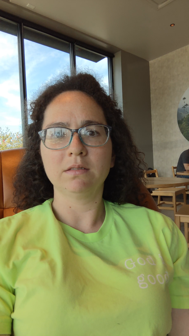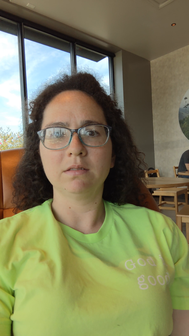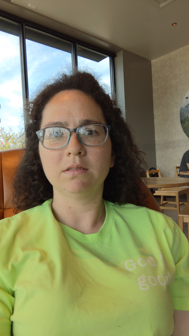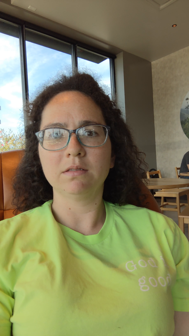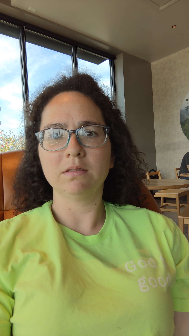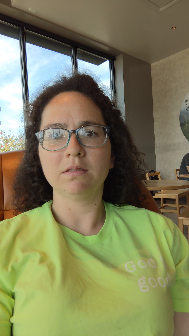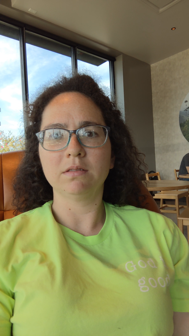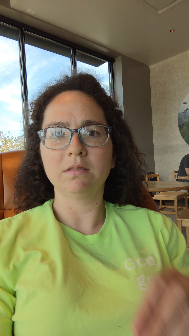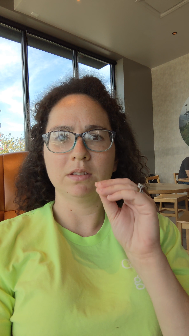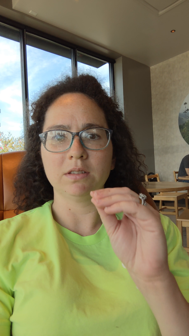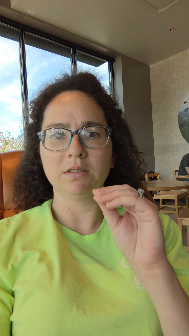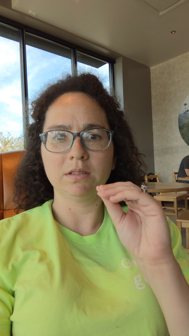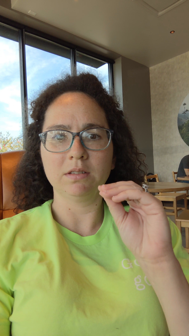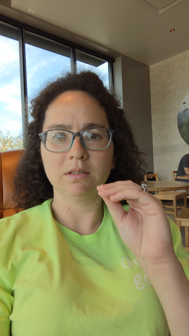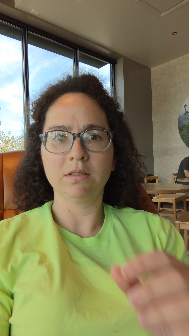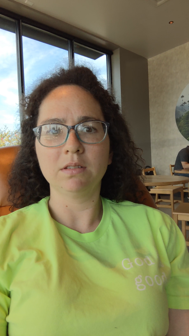fix